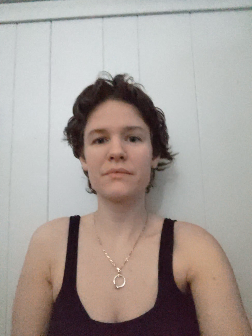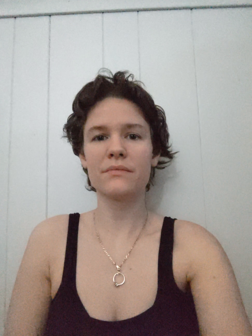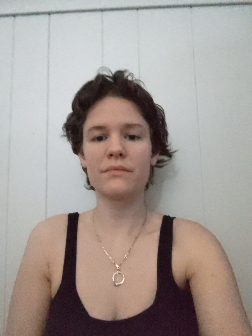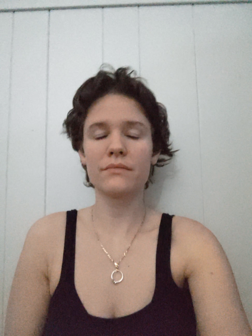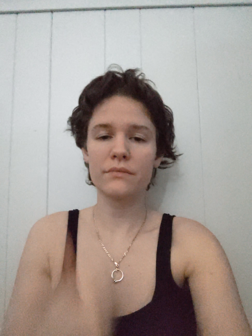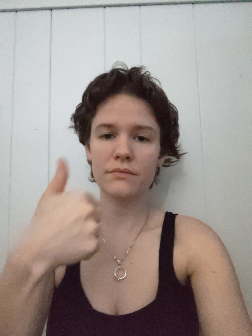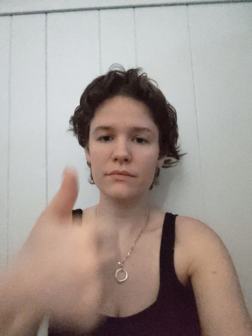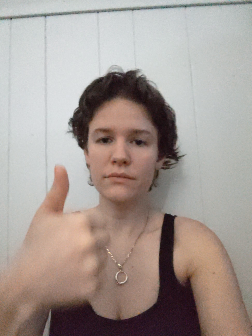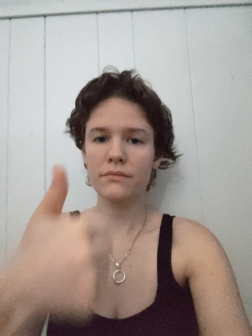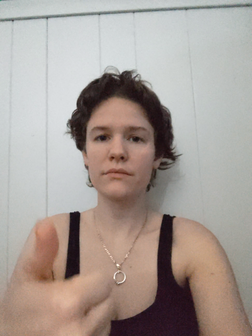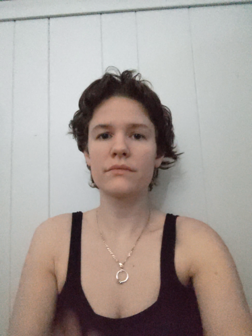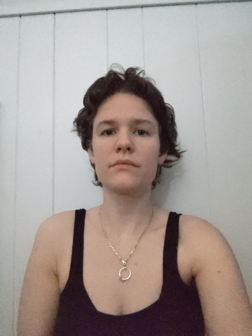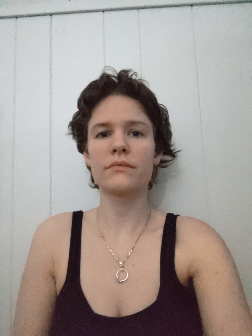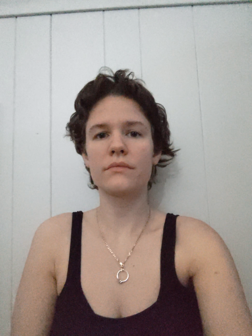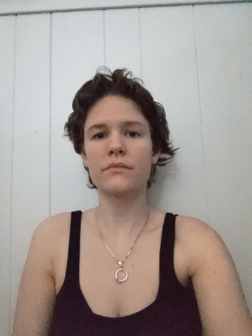yourself